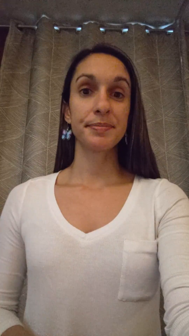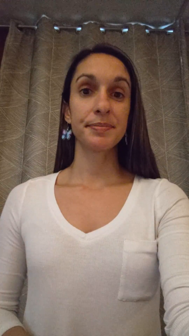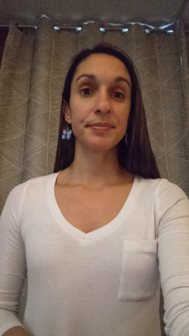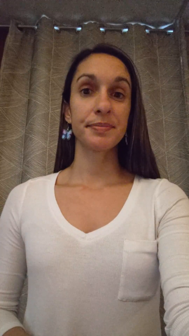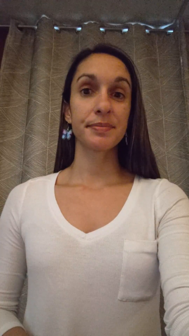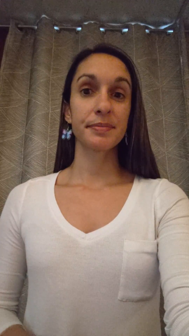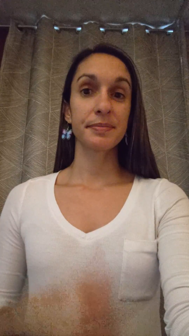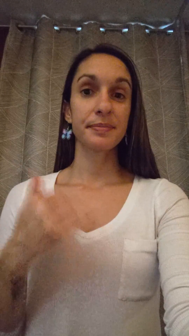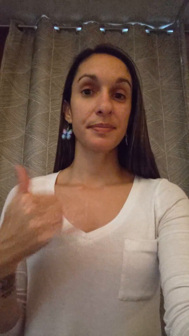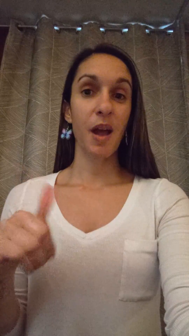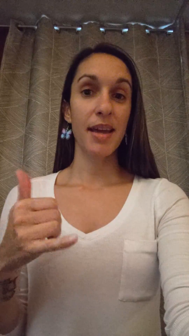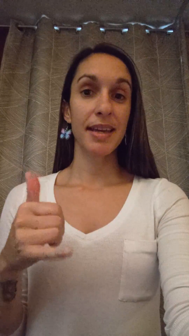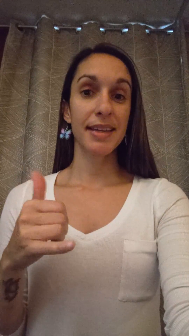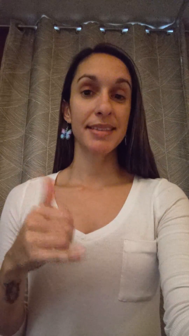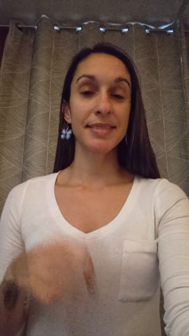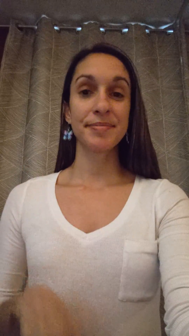party